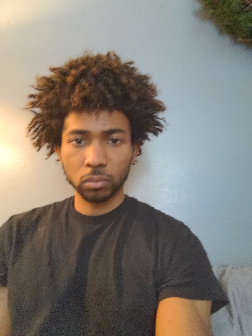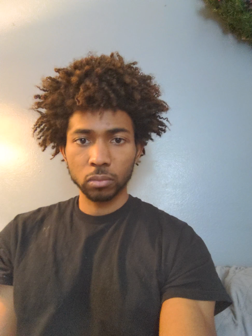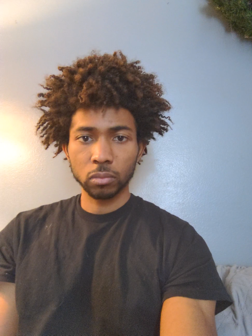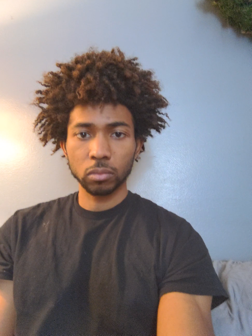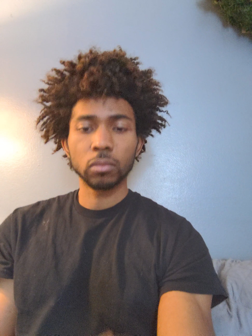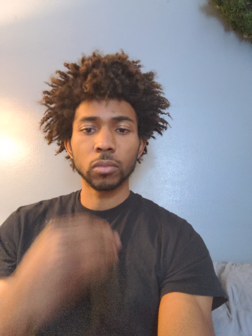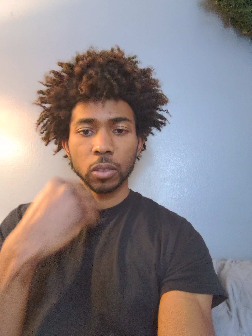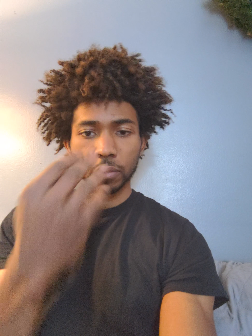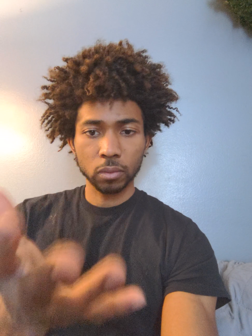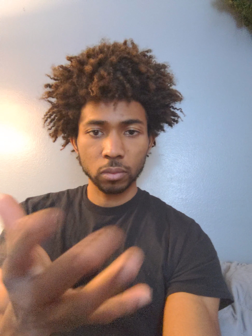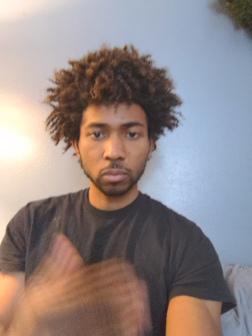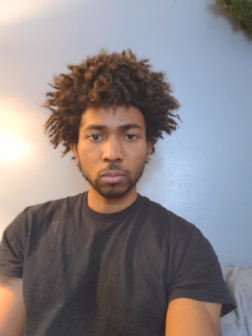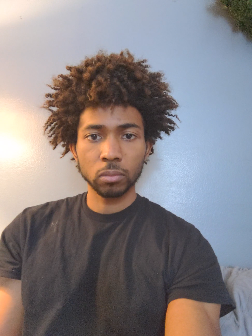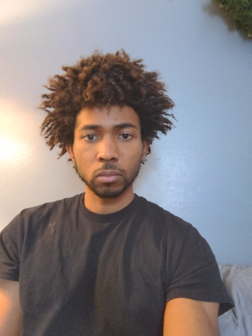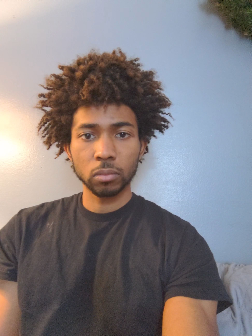give